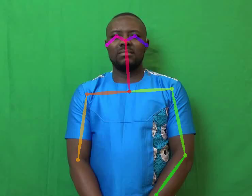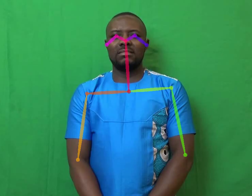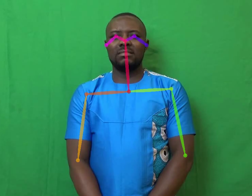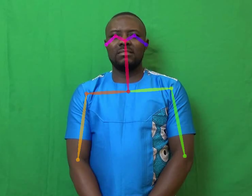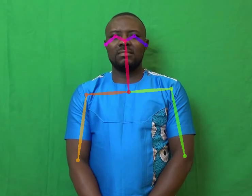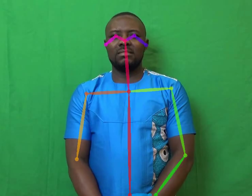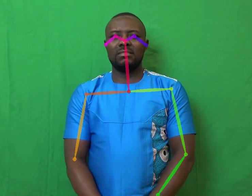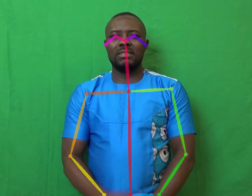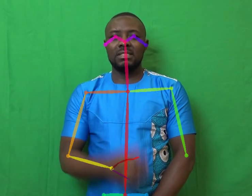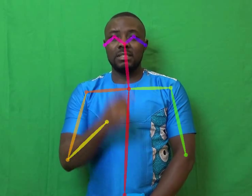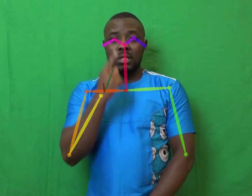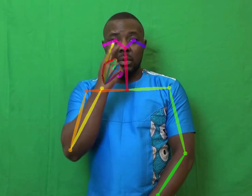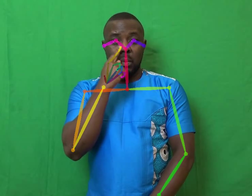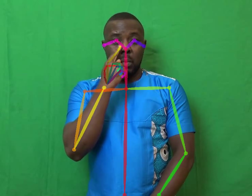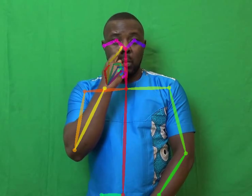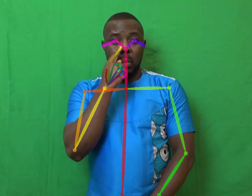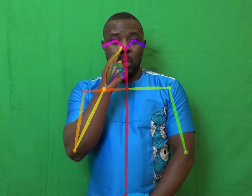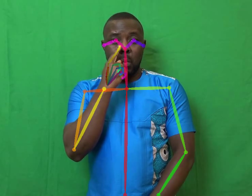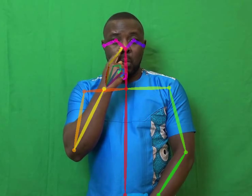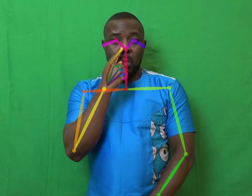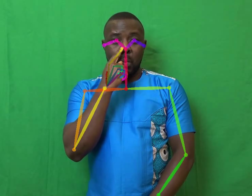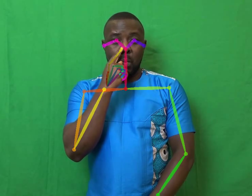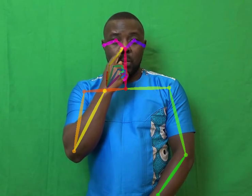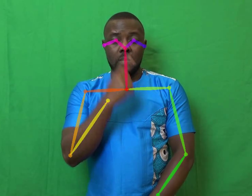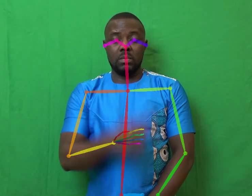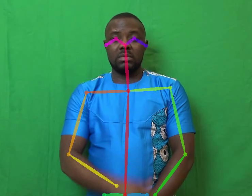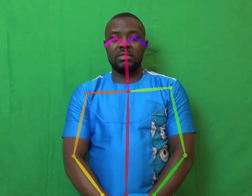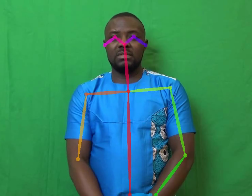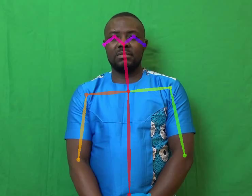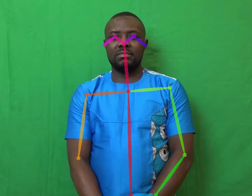nose